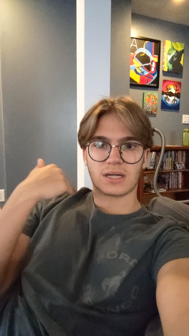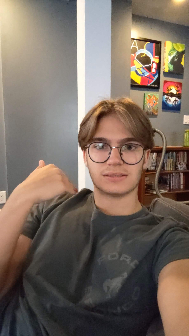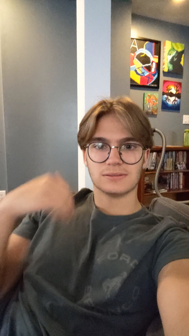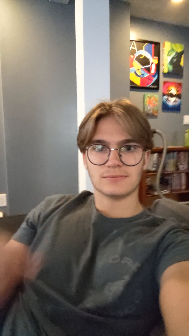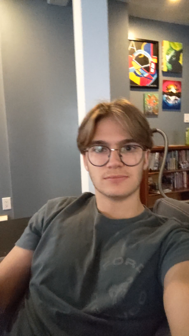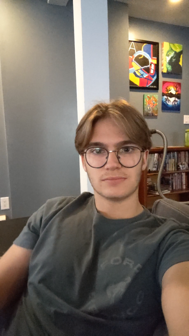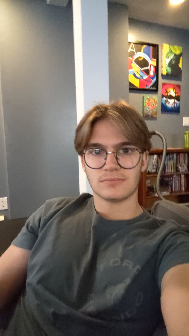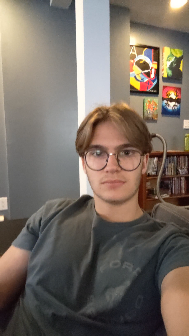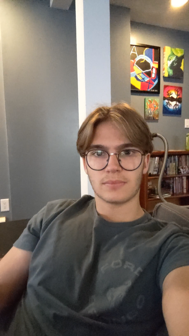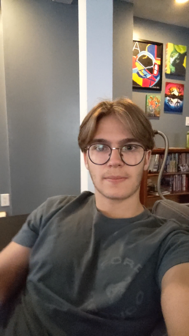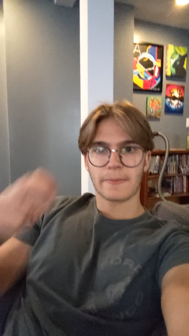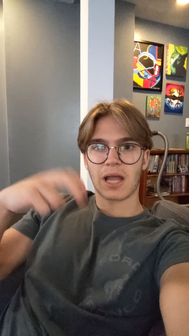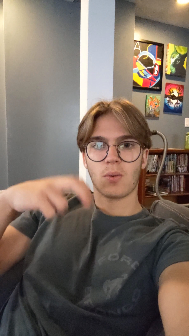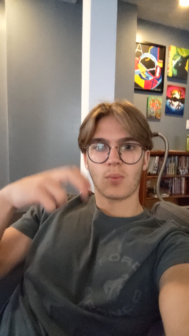potato